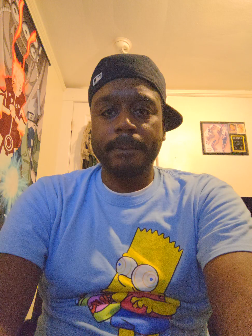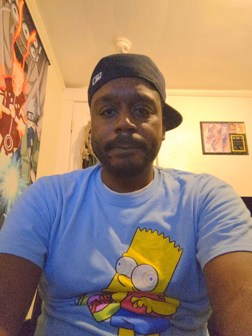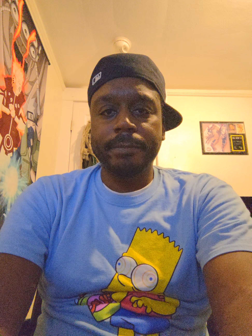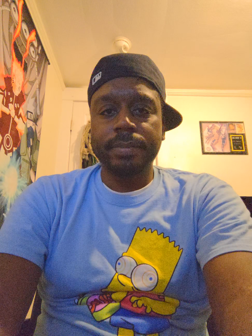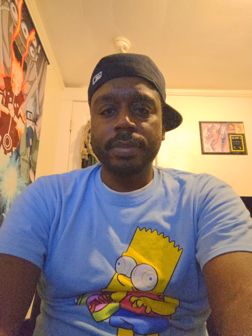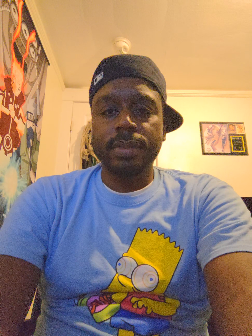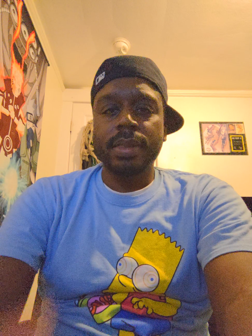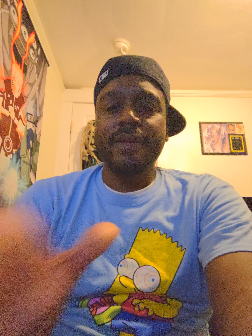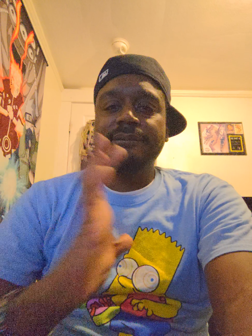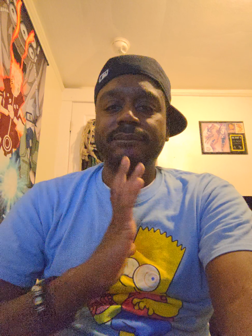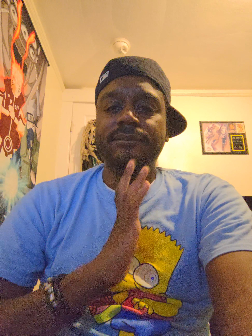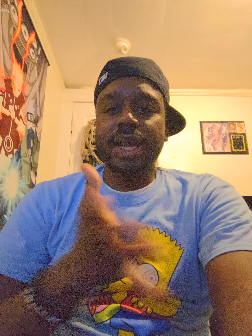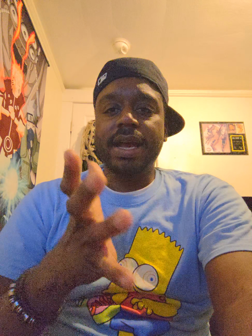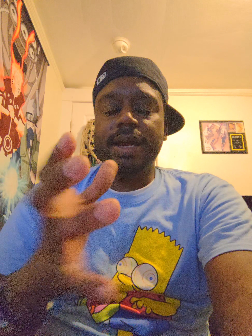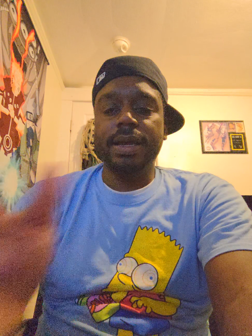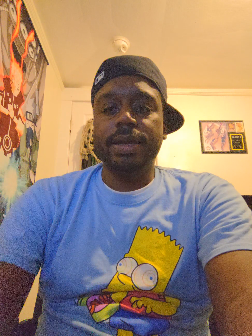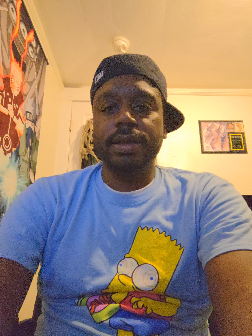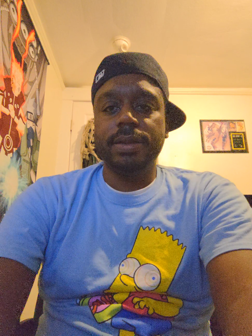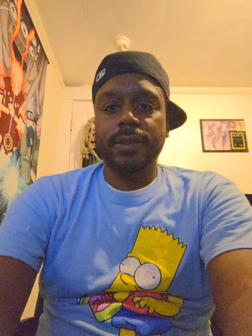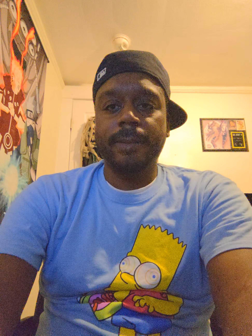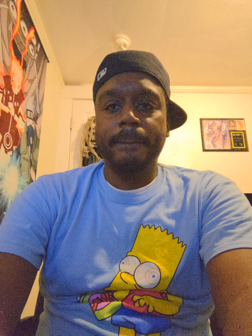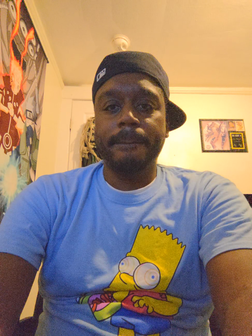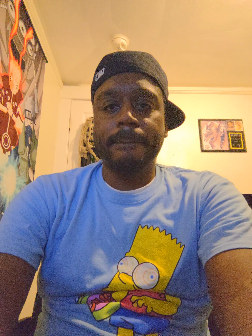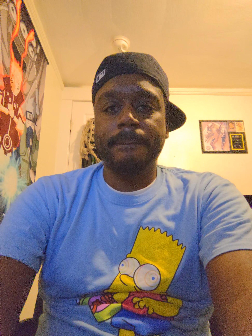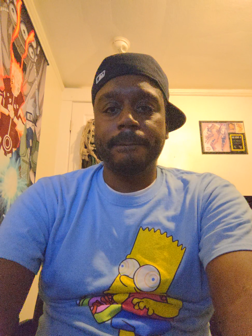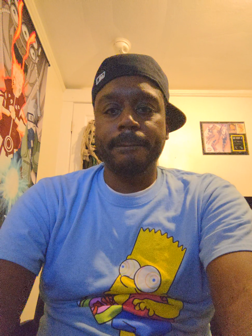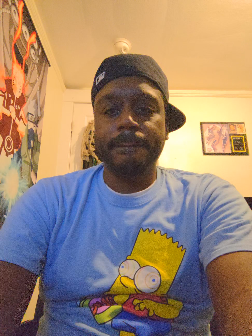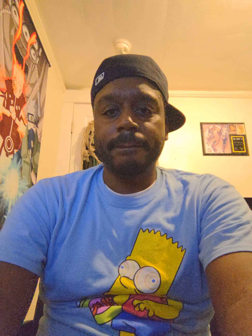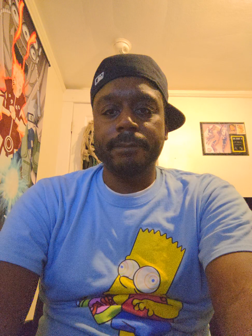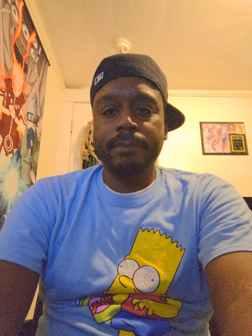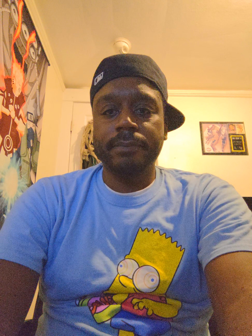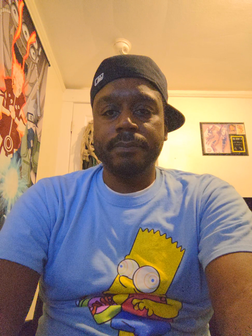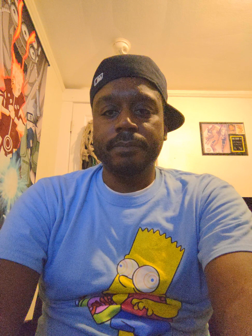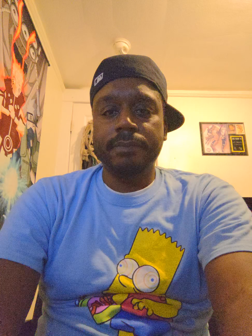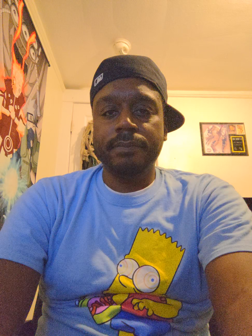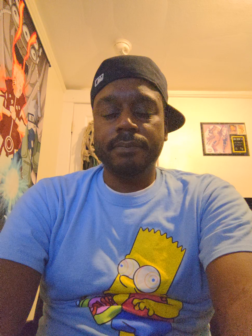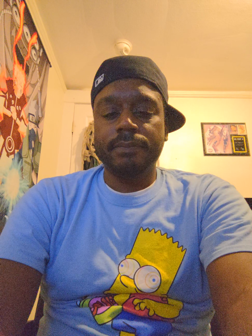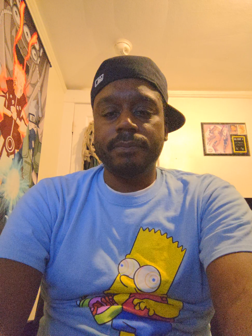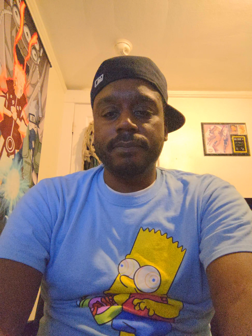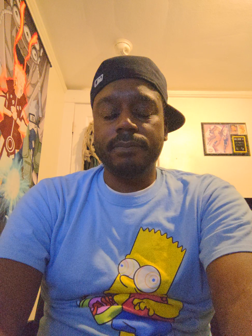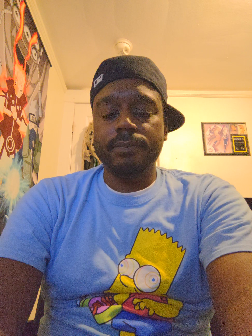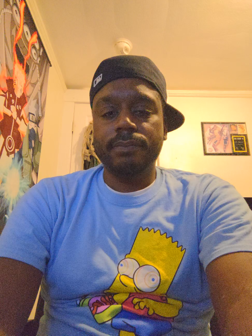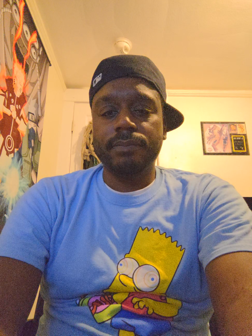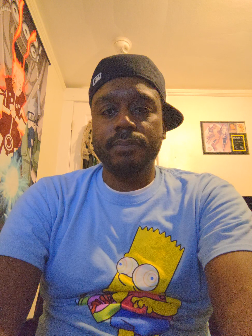fine